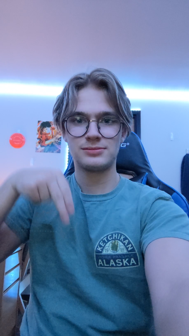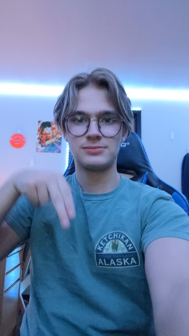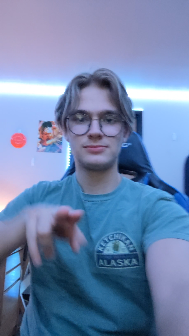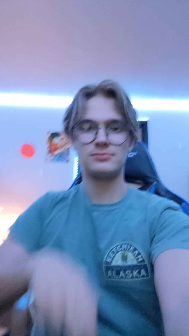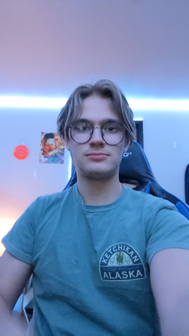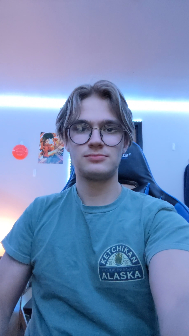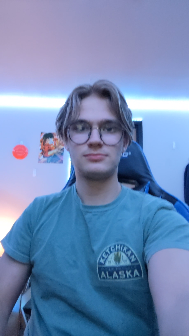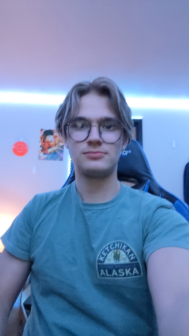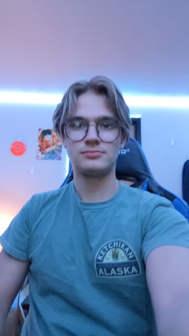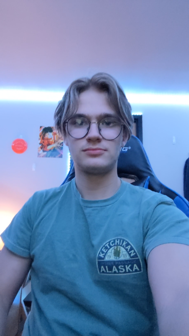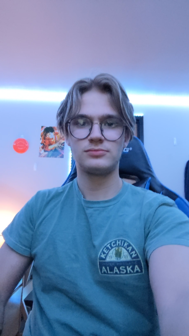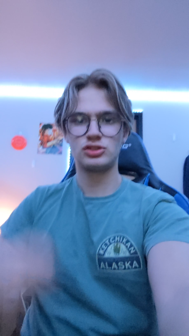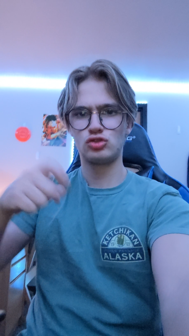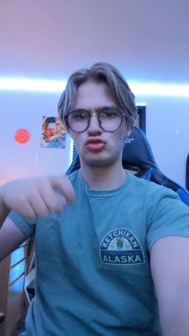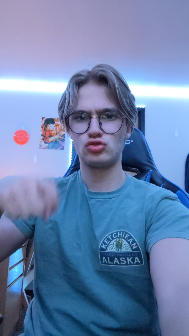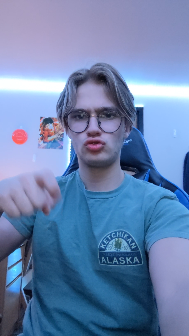should